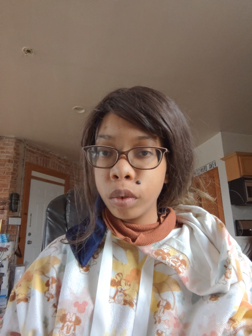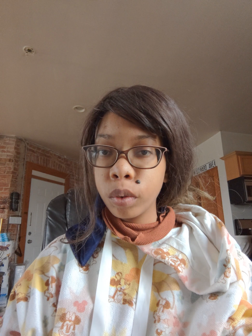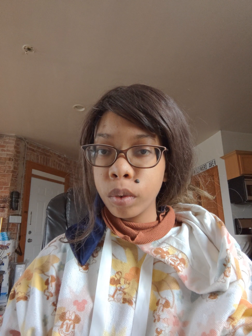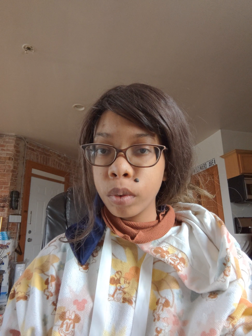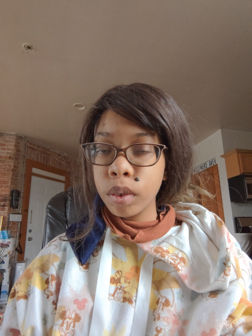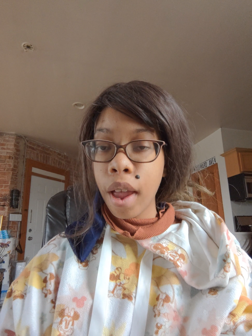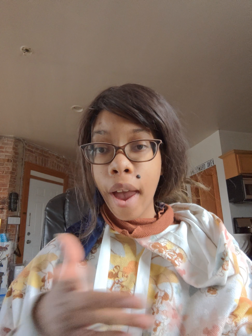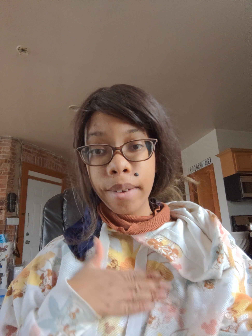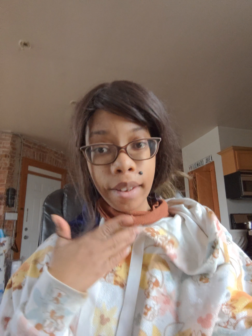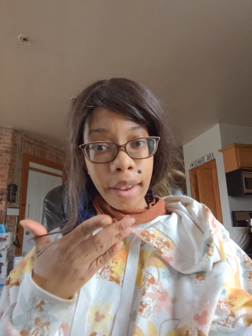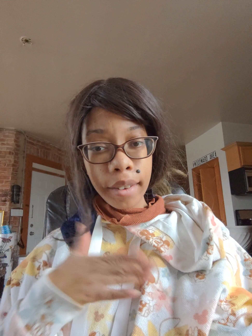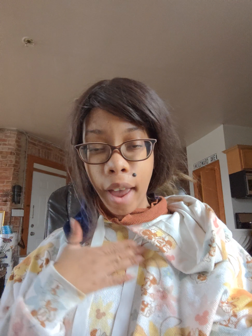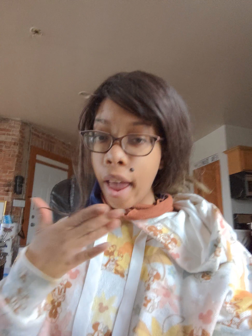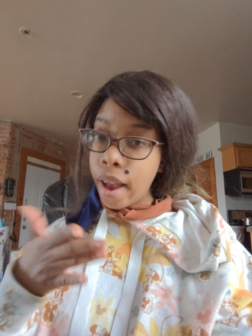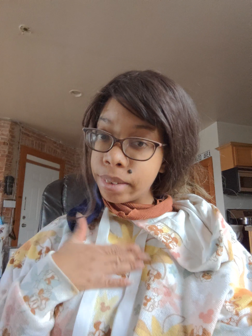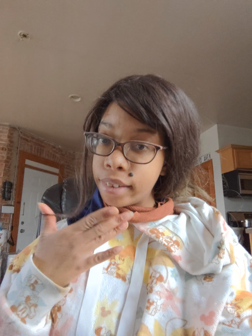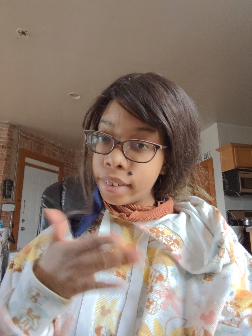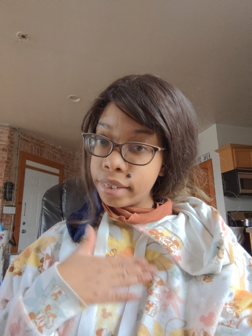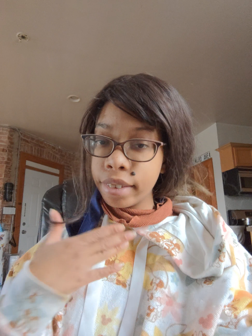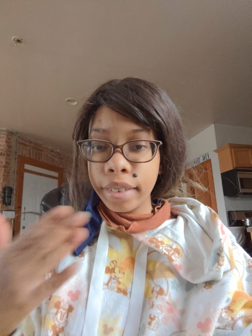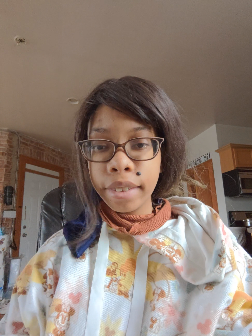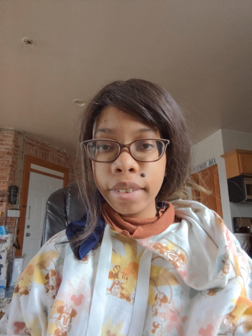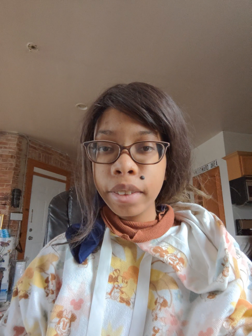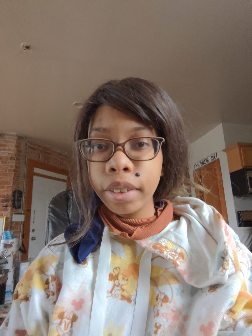happy